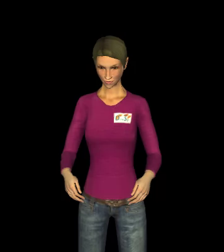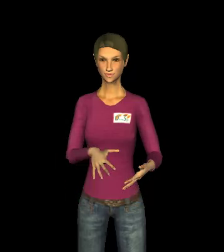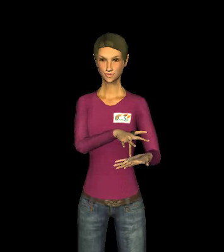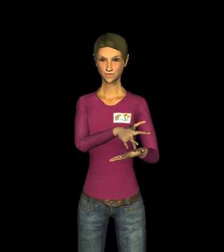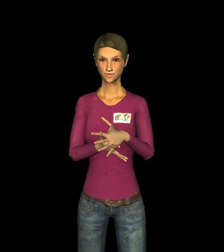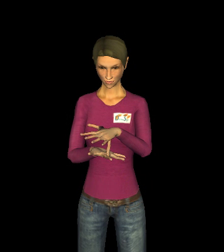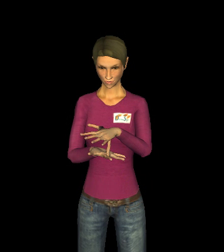كل شيء